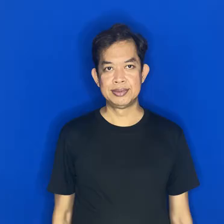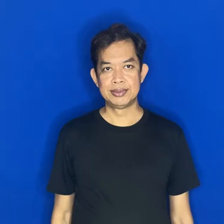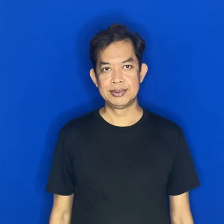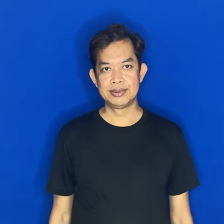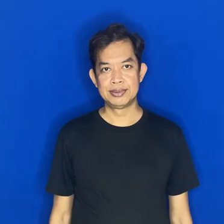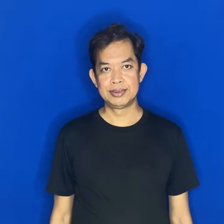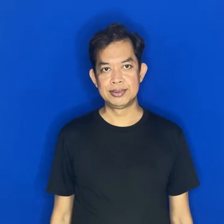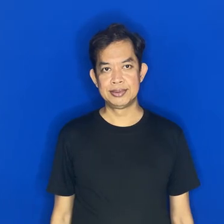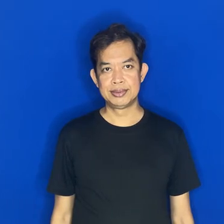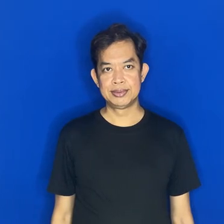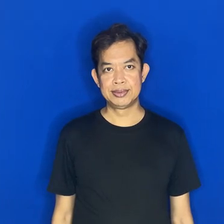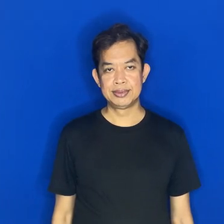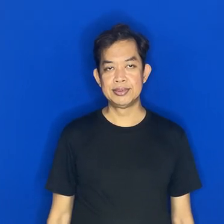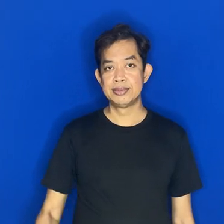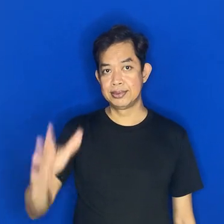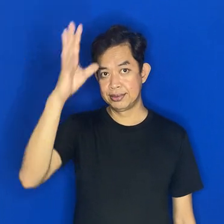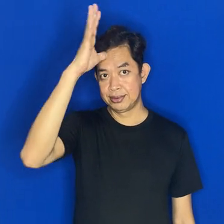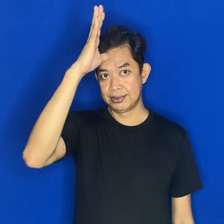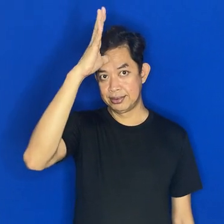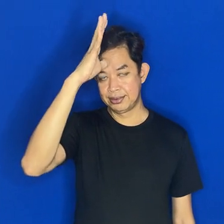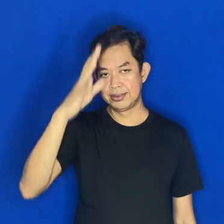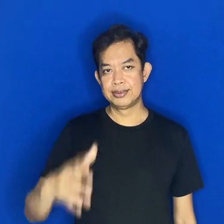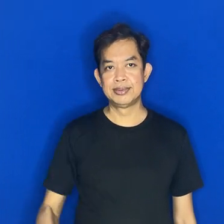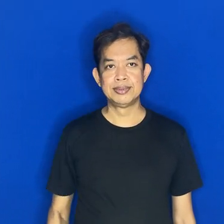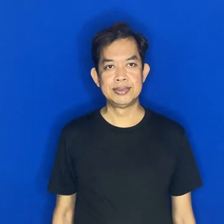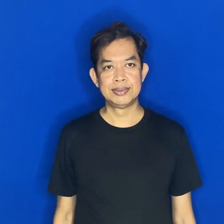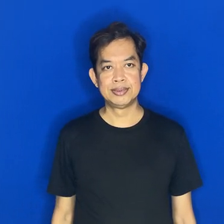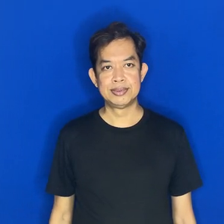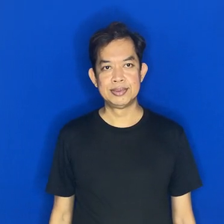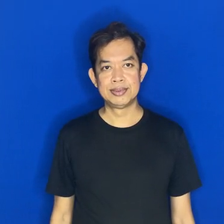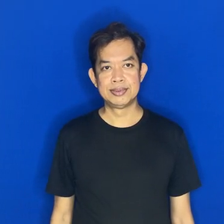father